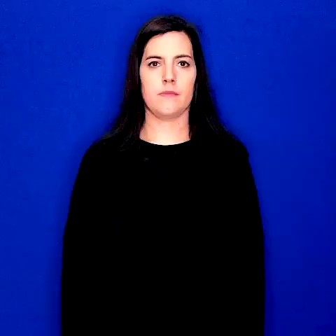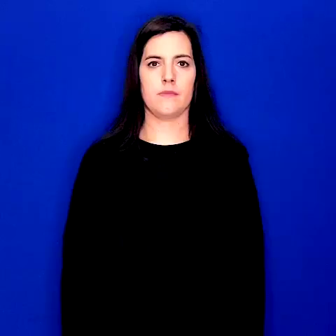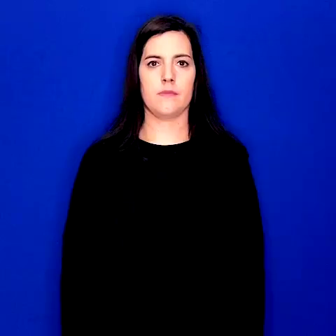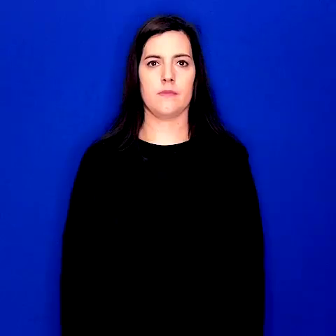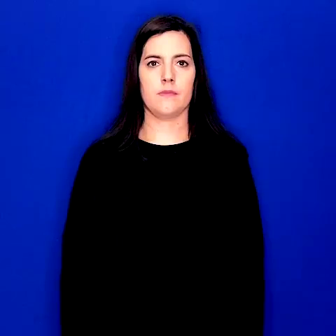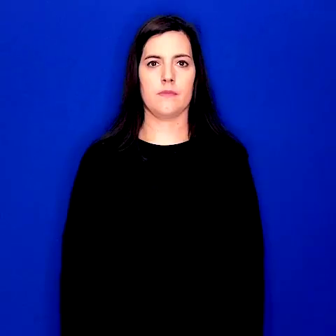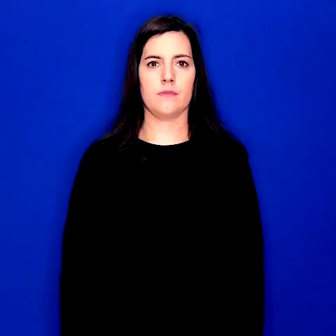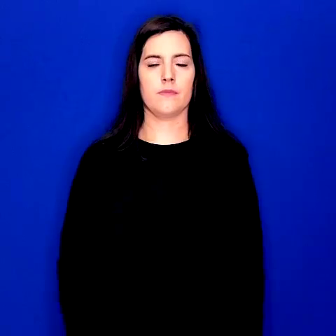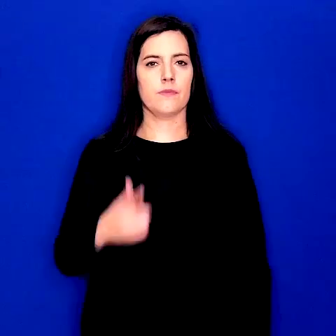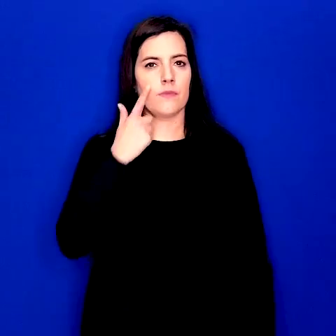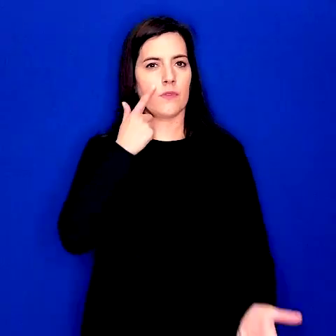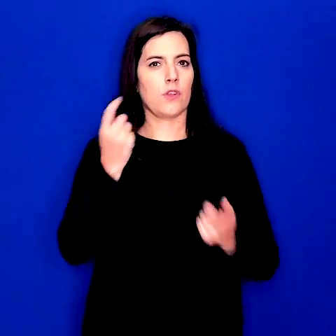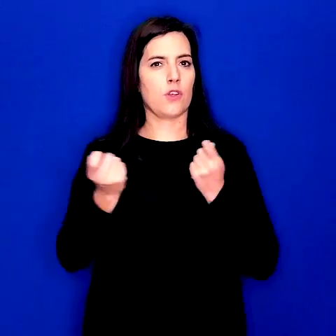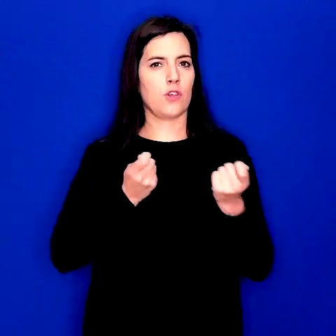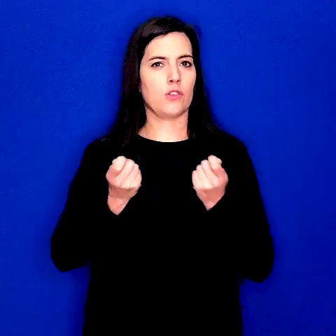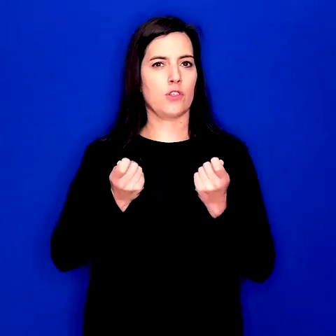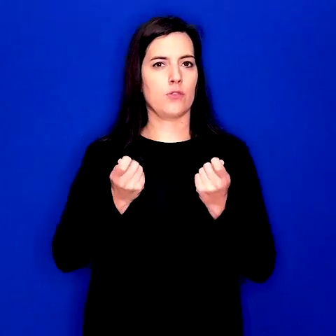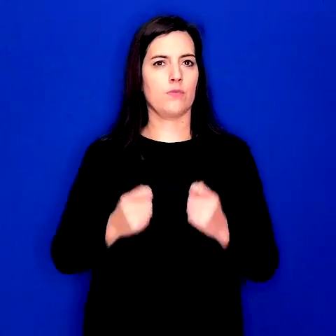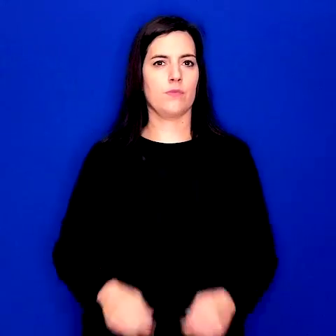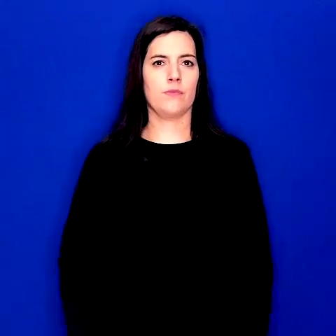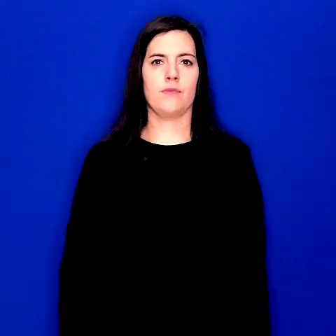ver control